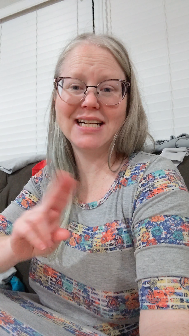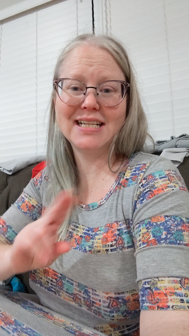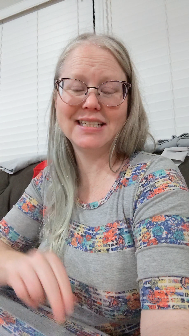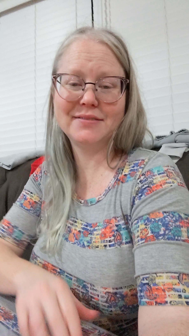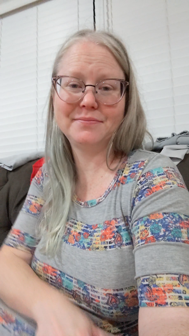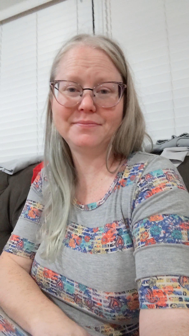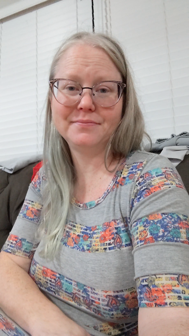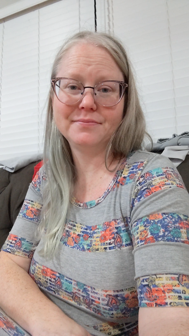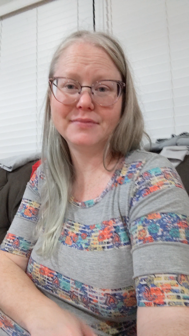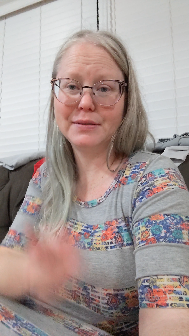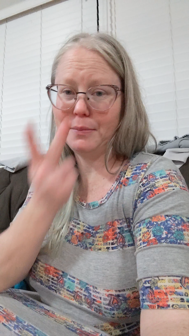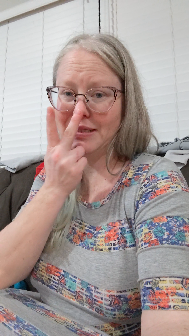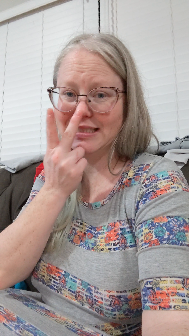penis